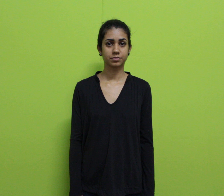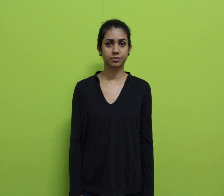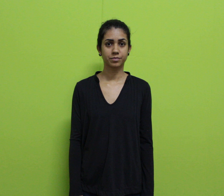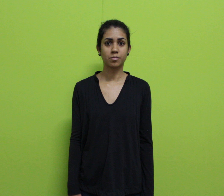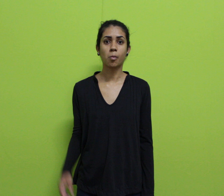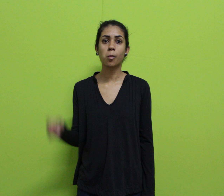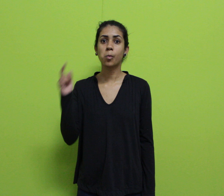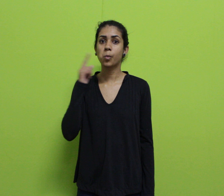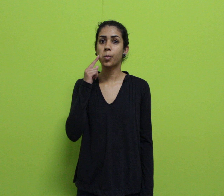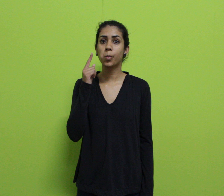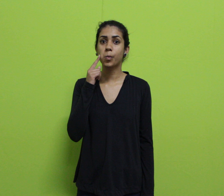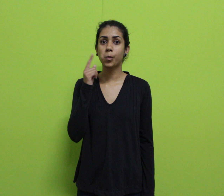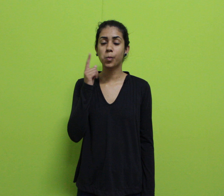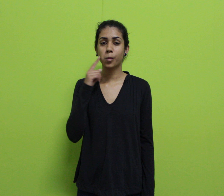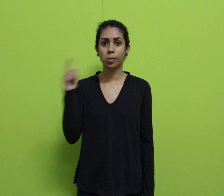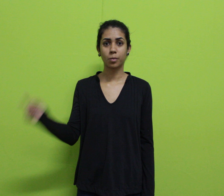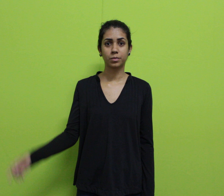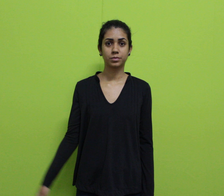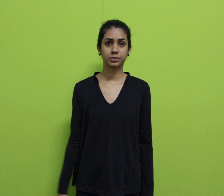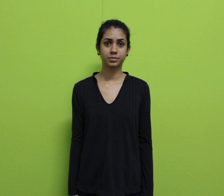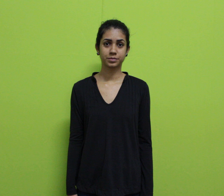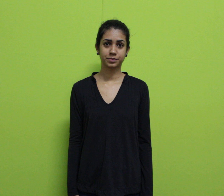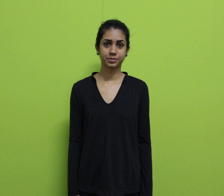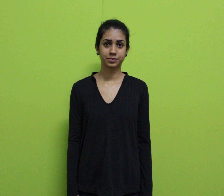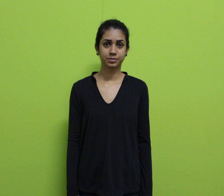bala